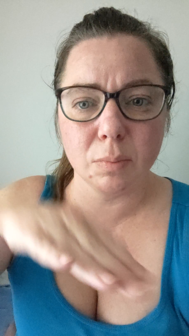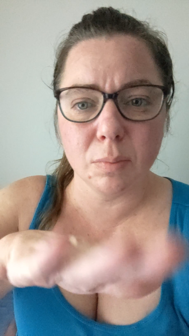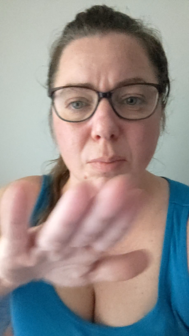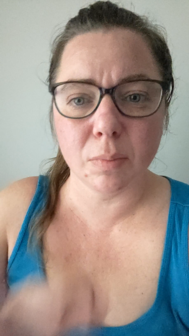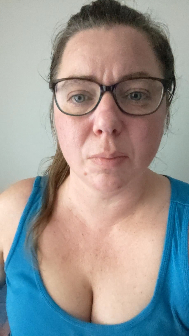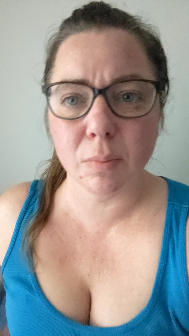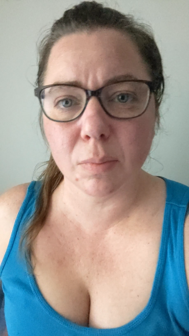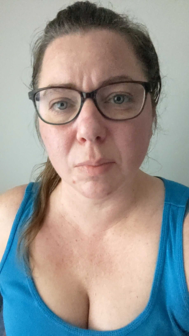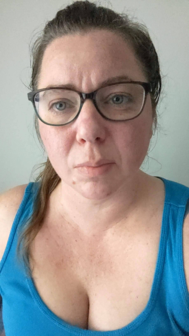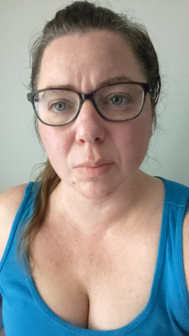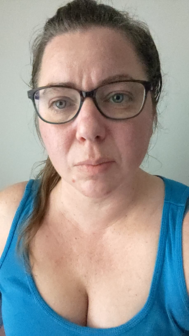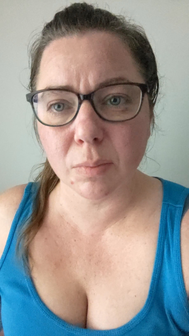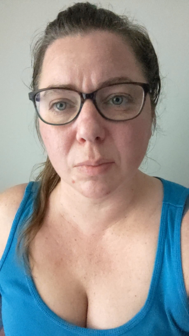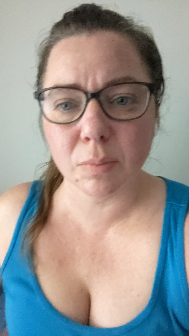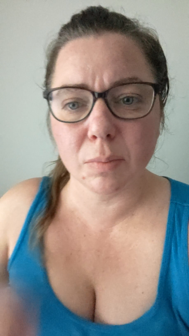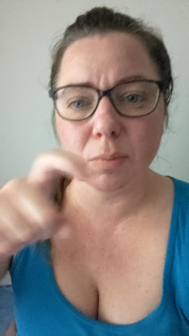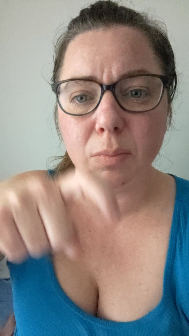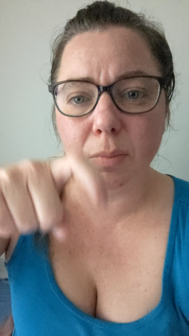should